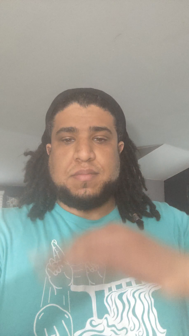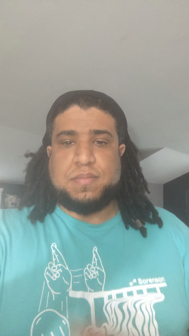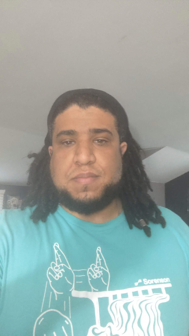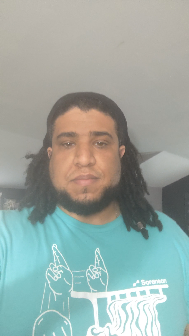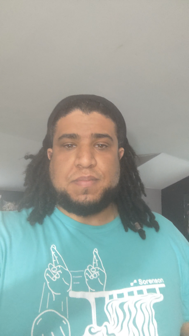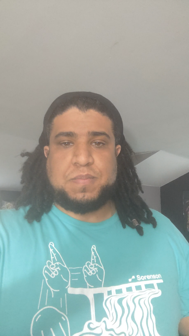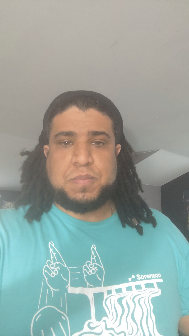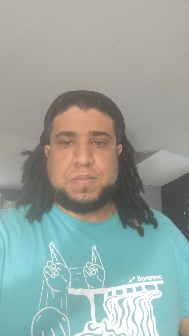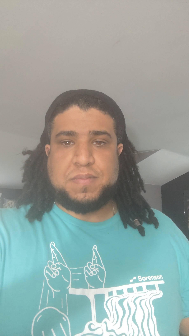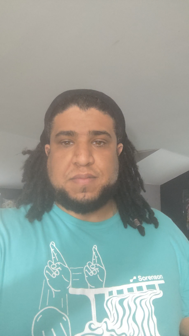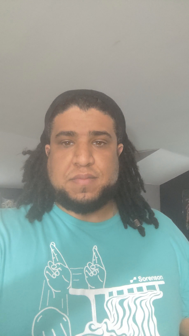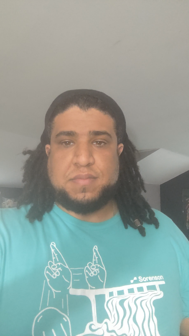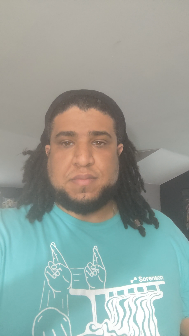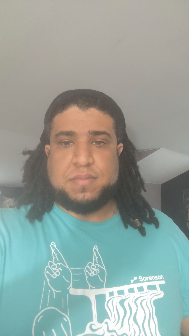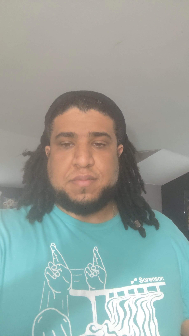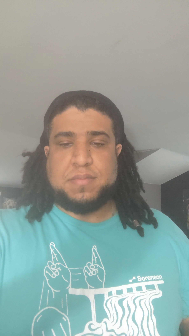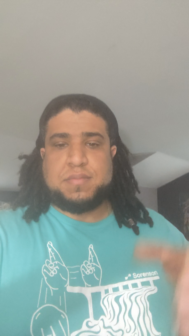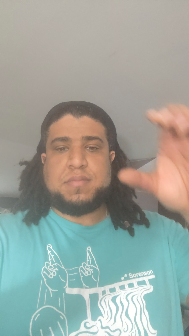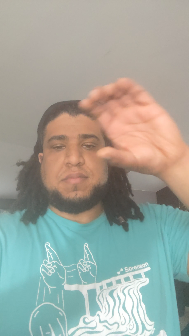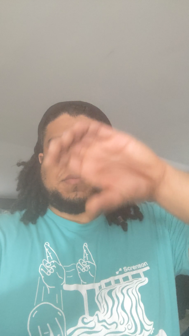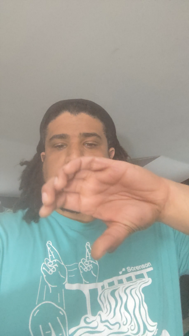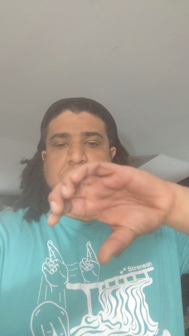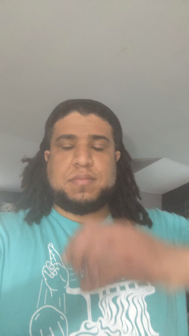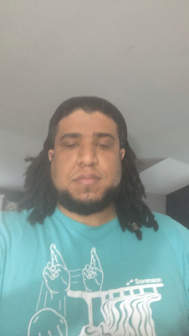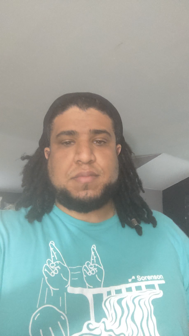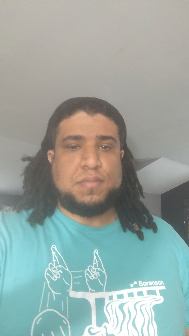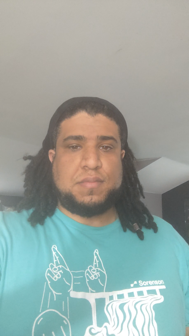dump